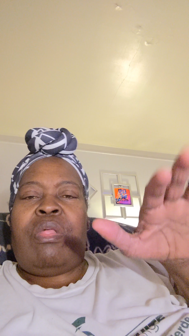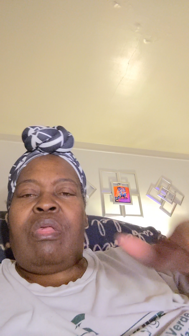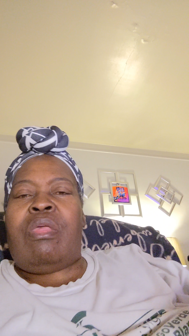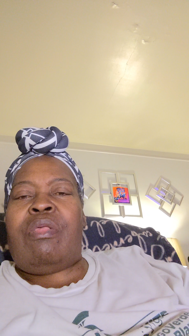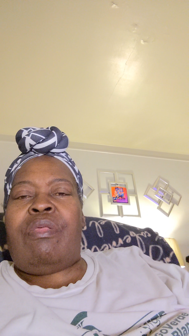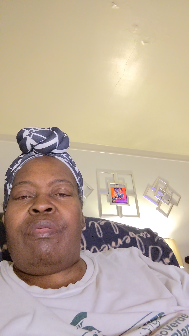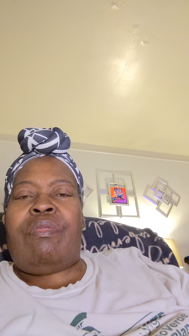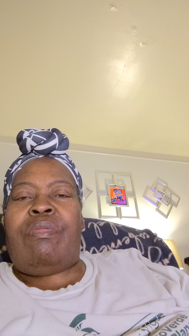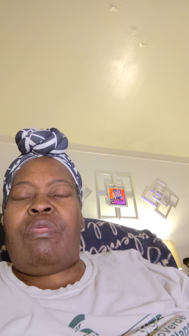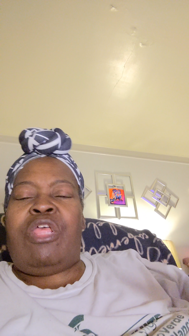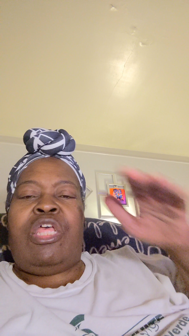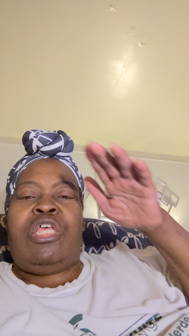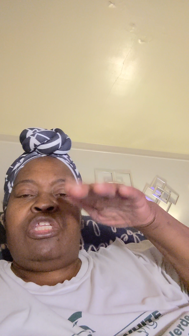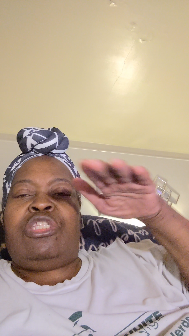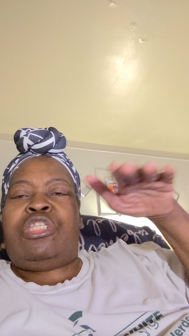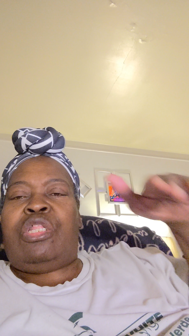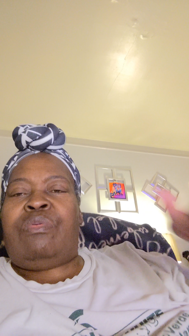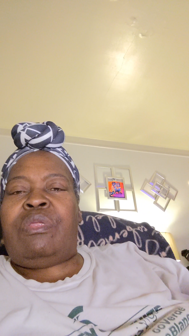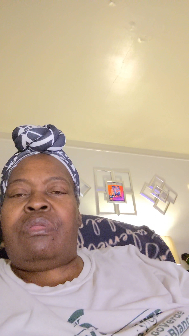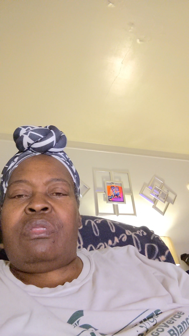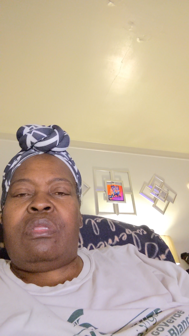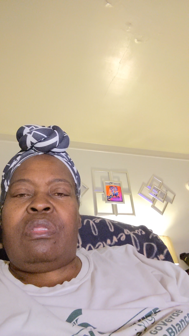children